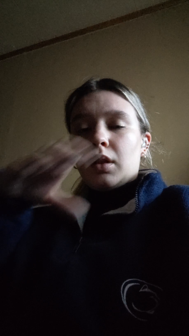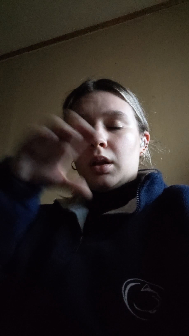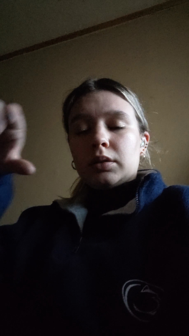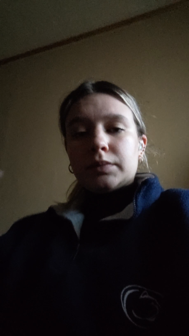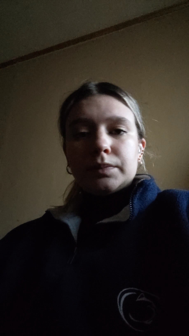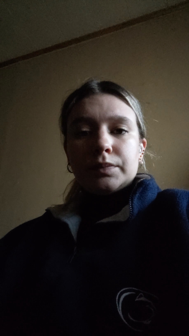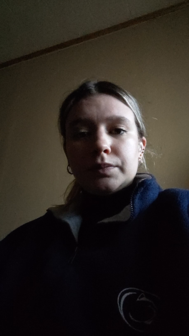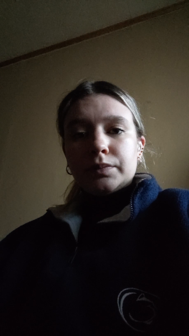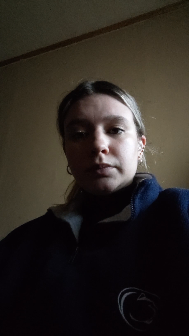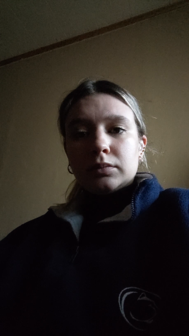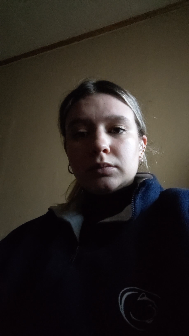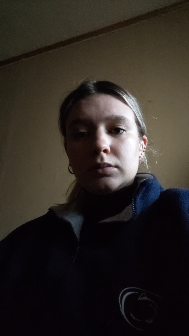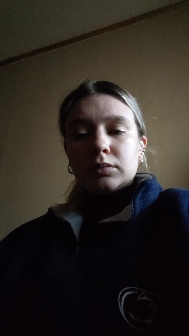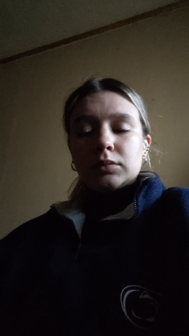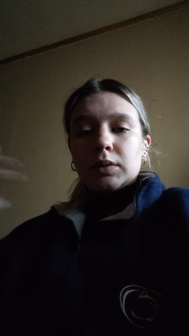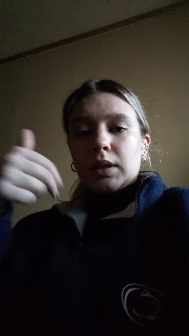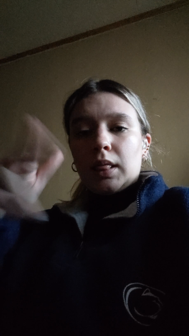lick